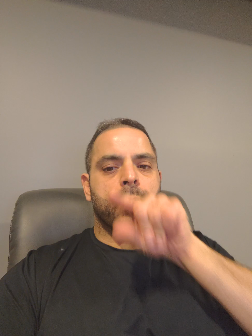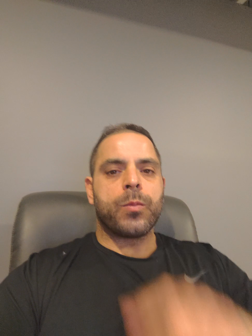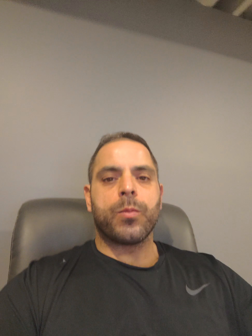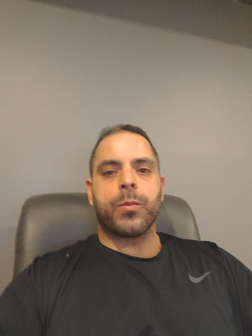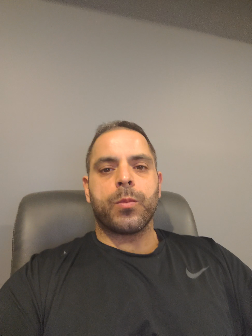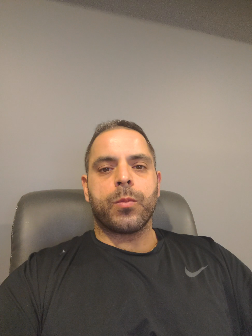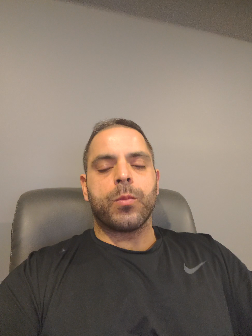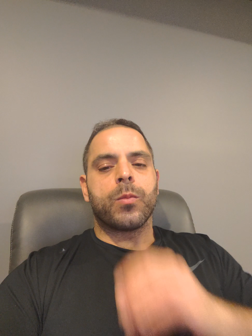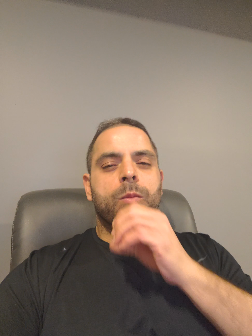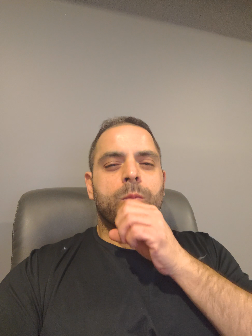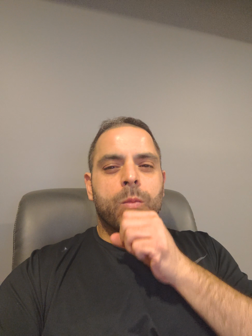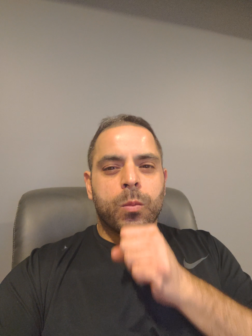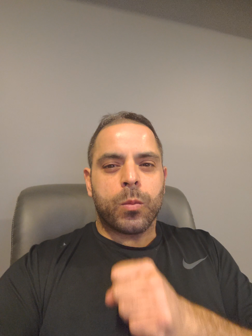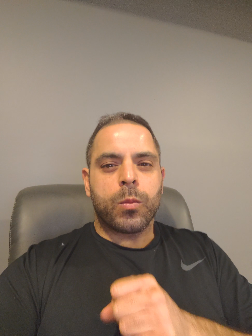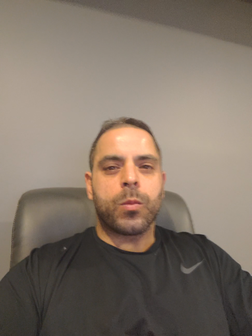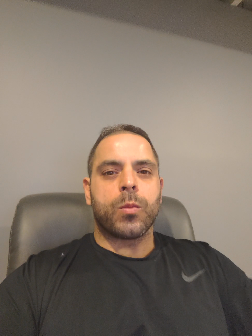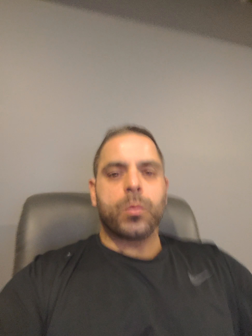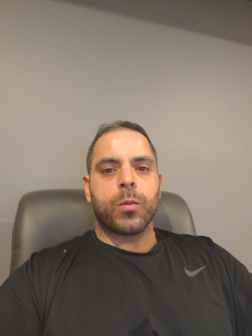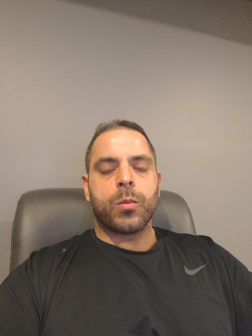old